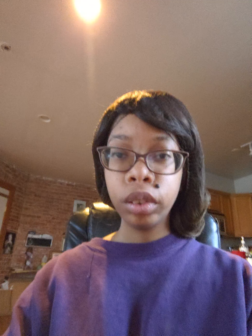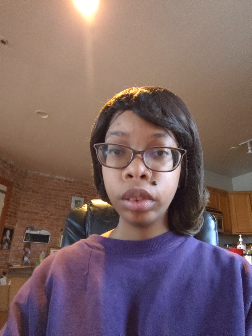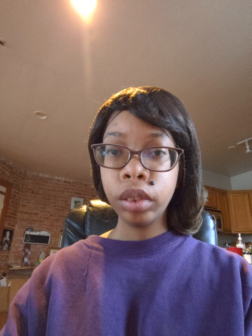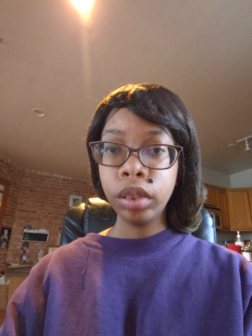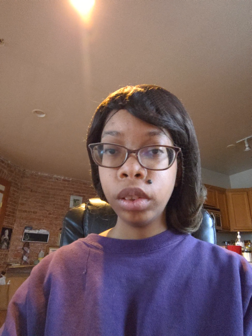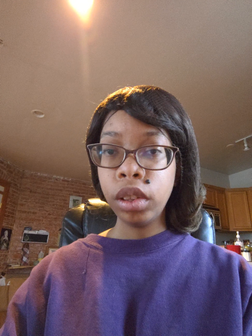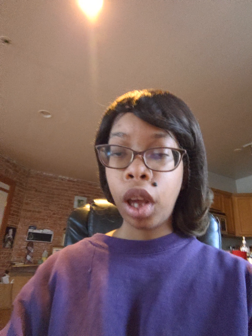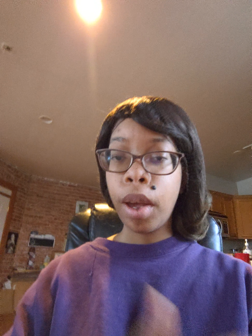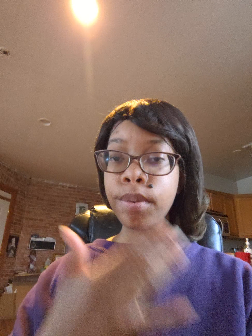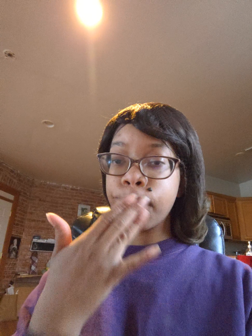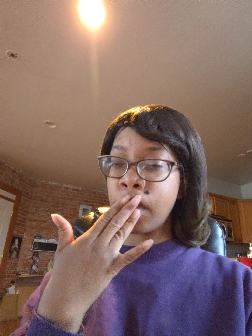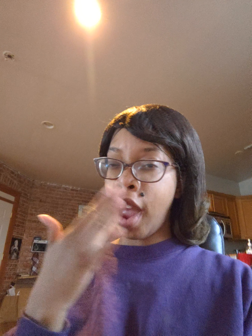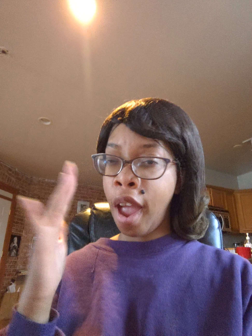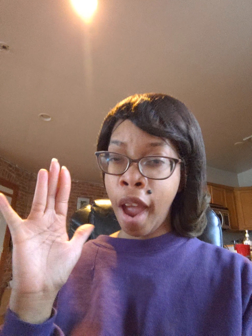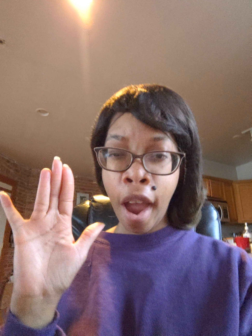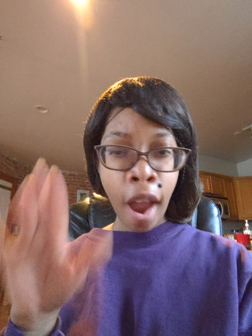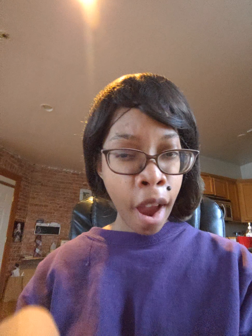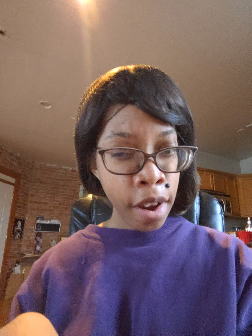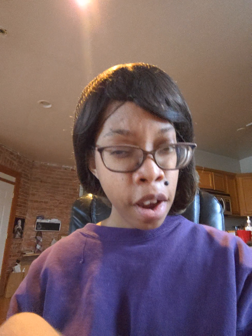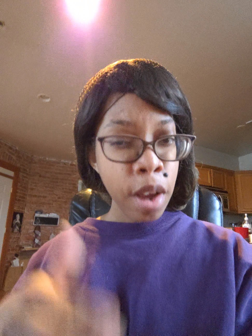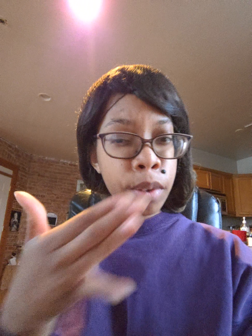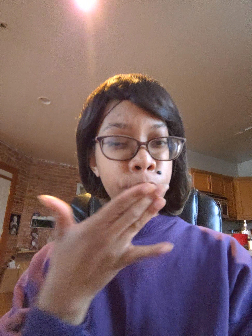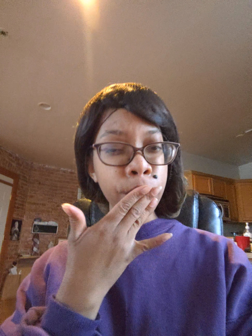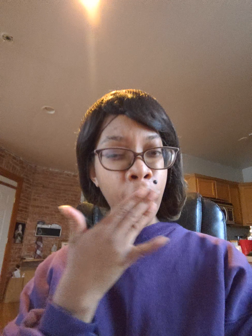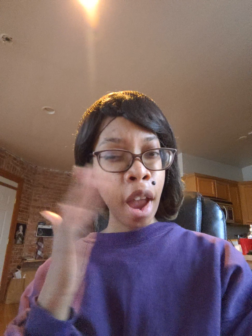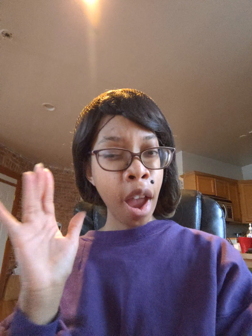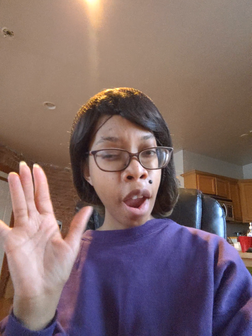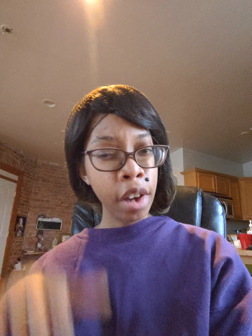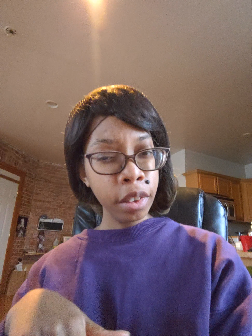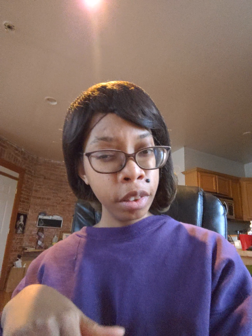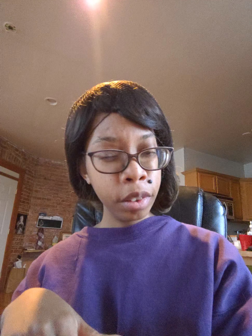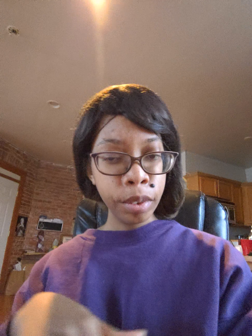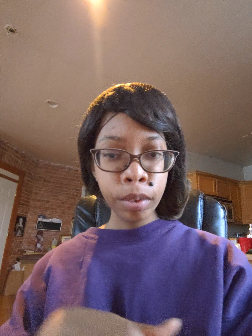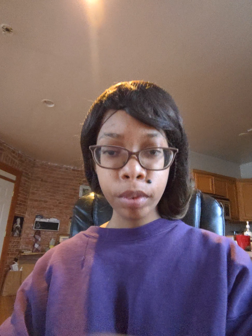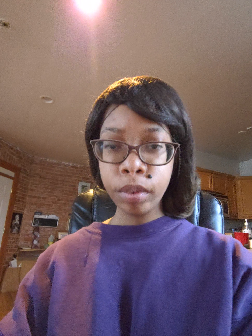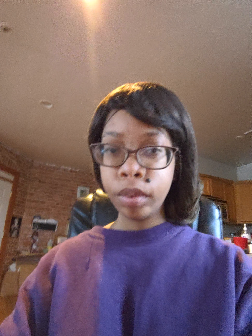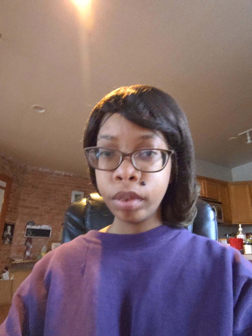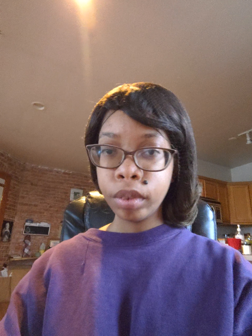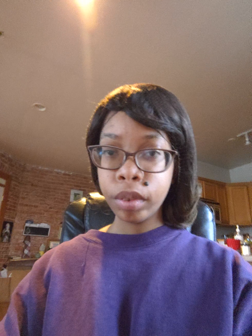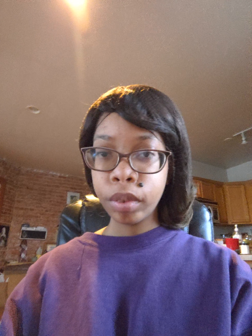bad